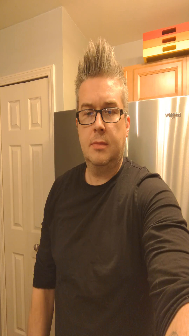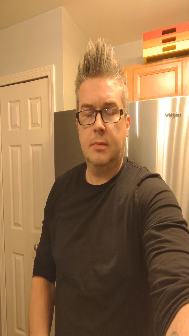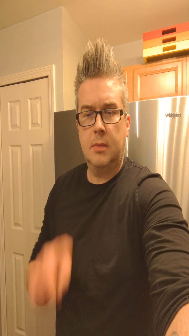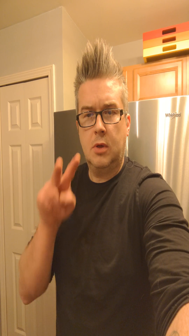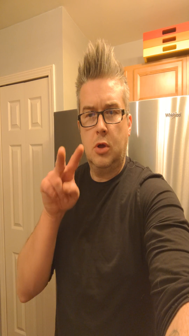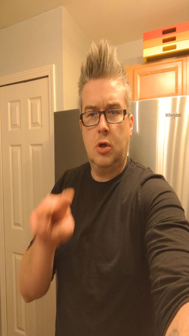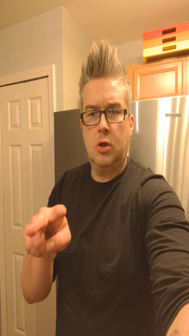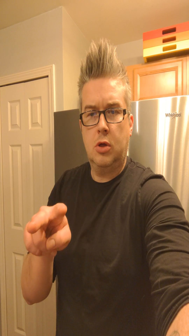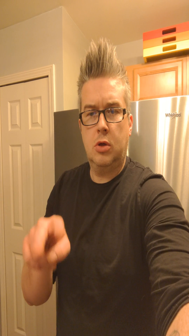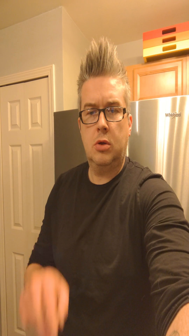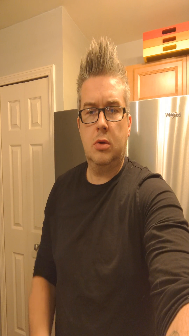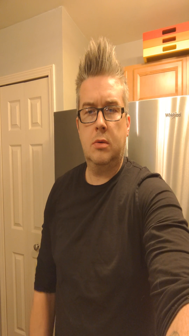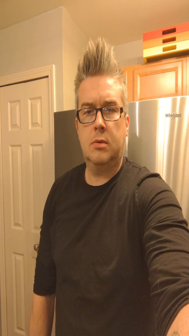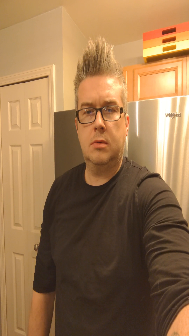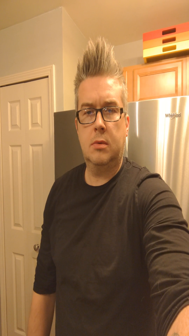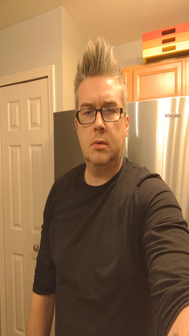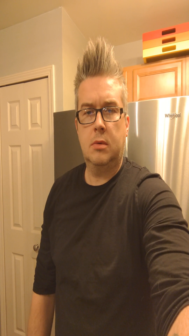look